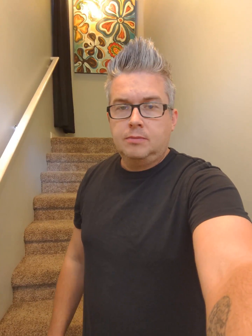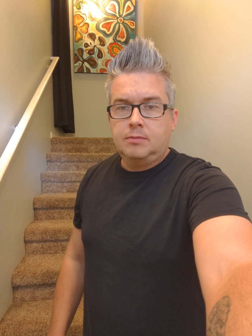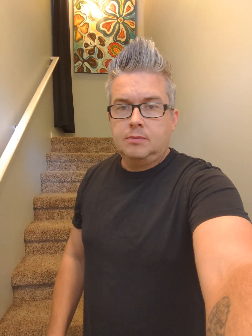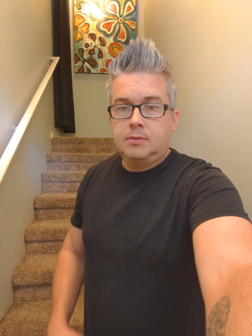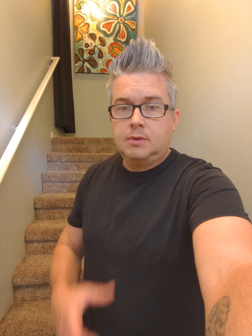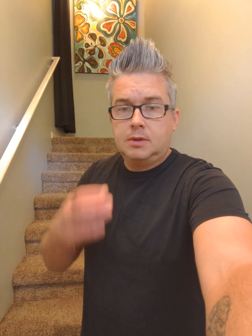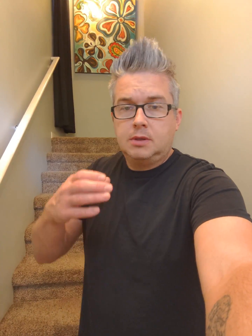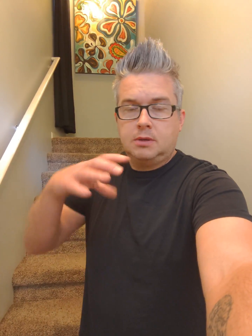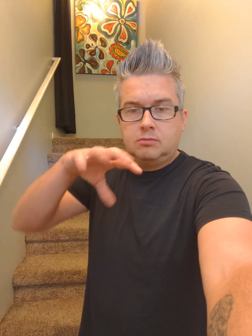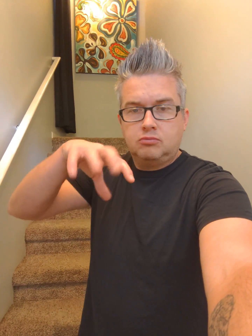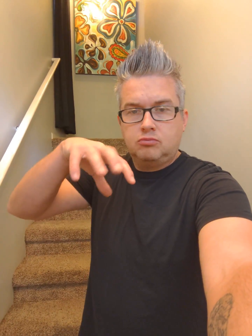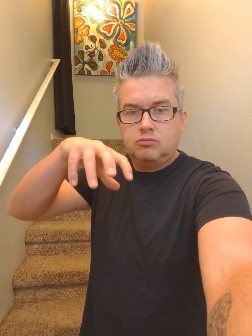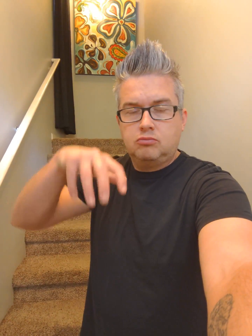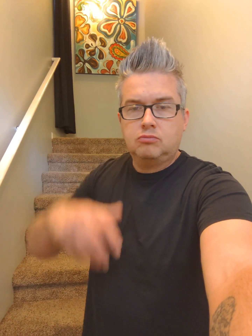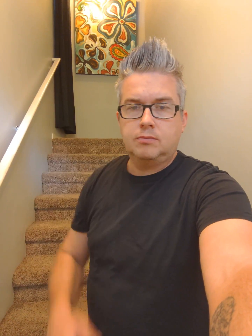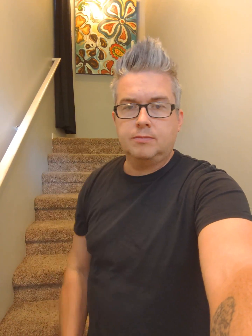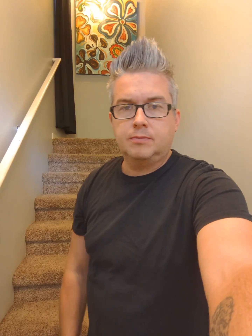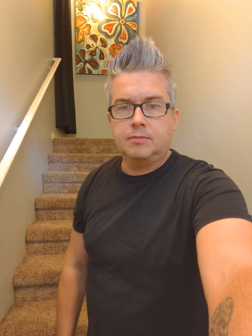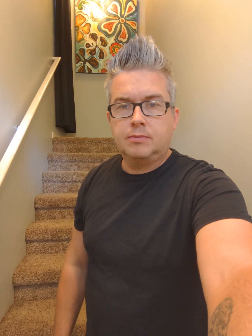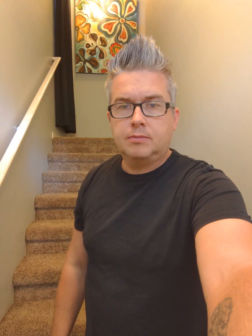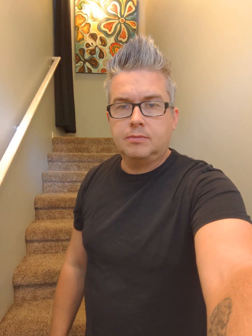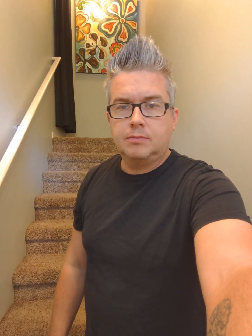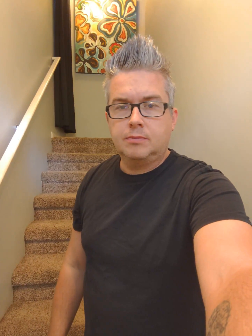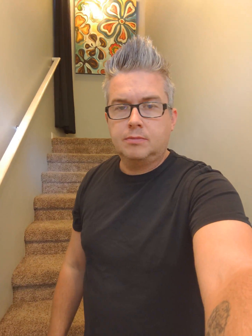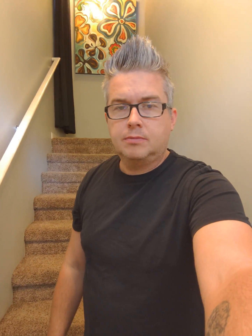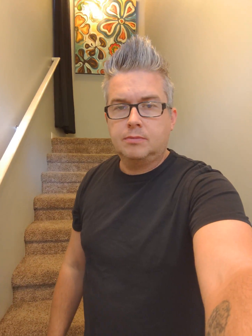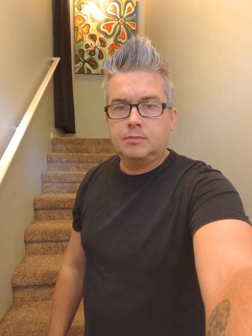jar